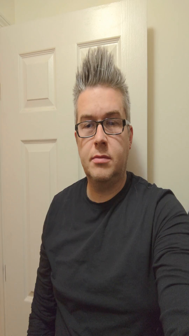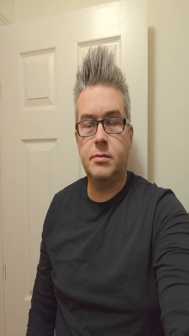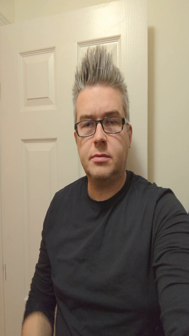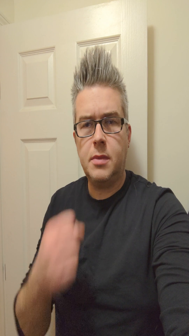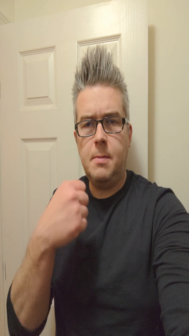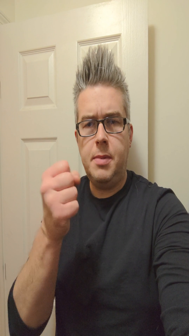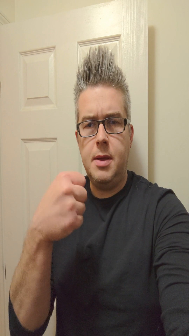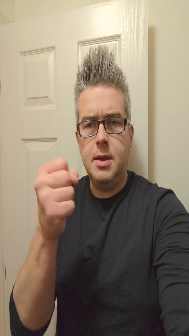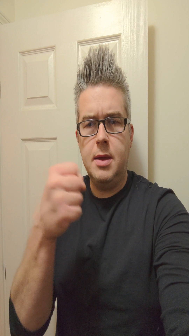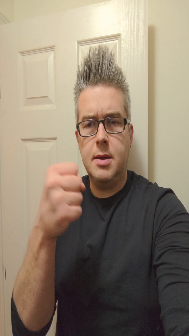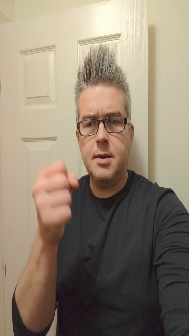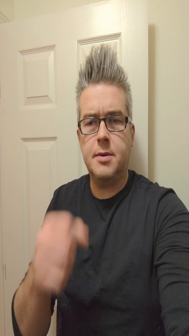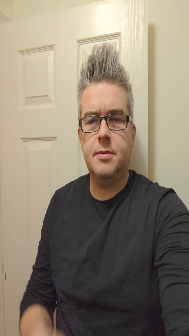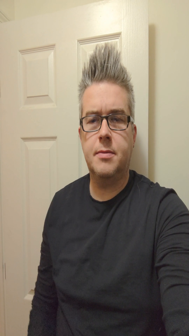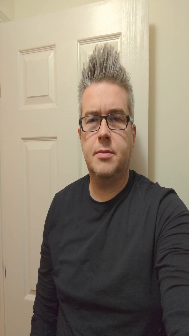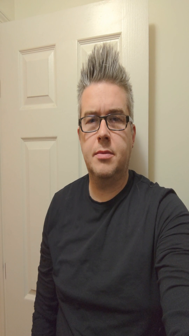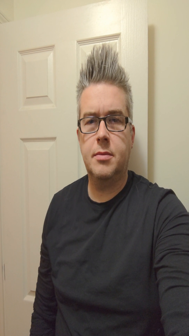make